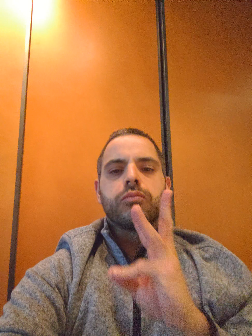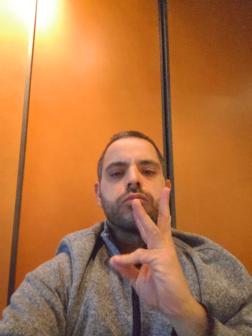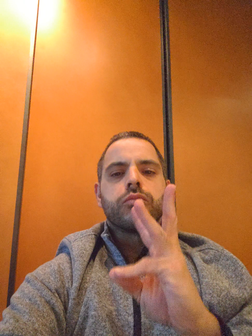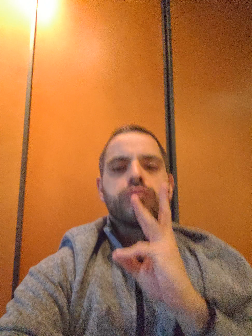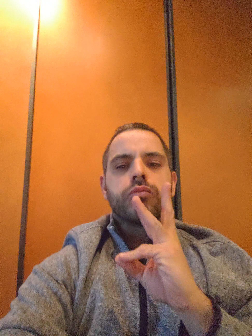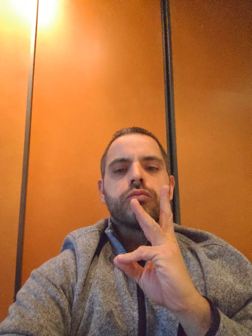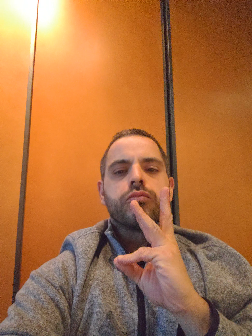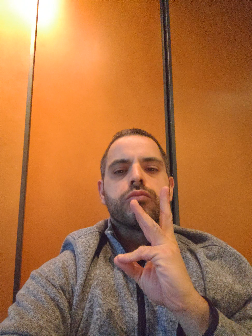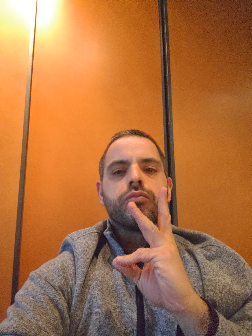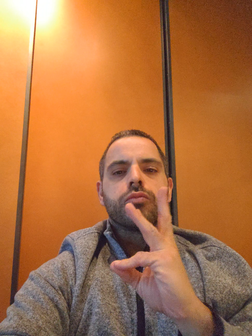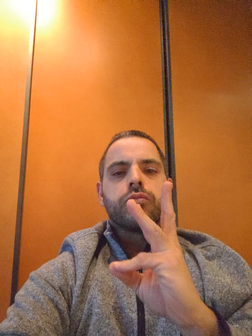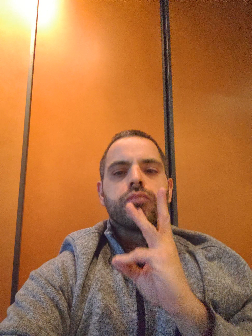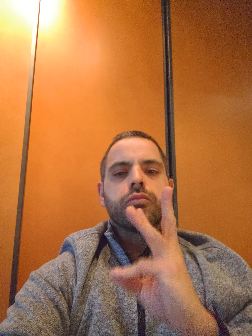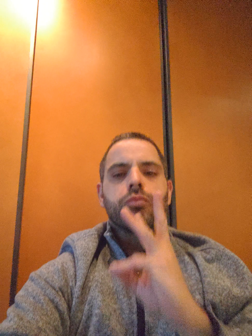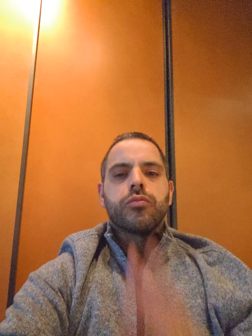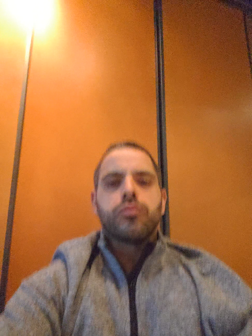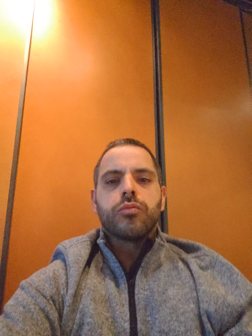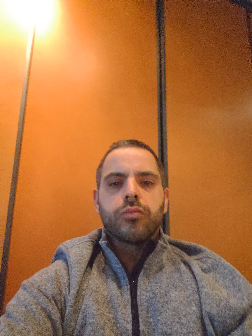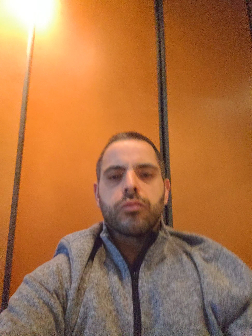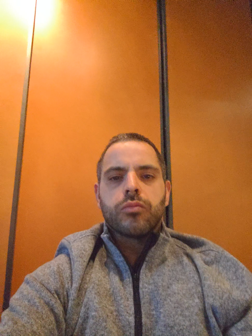water